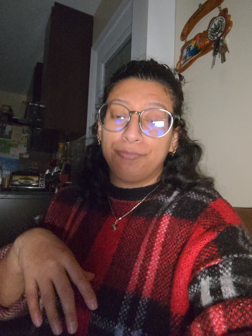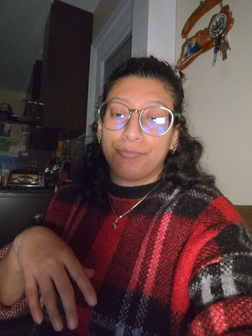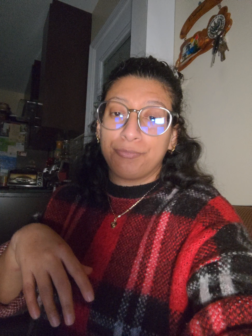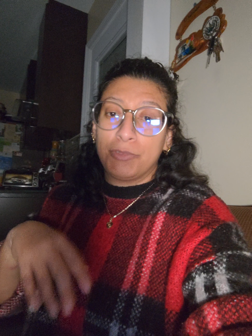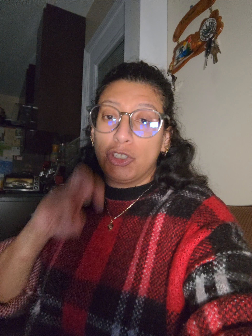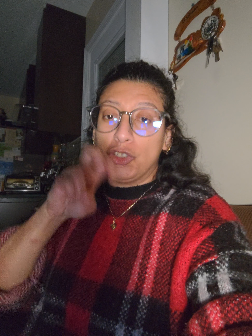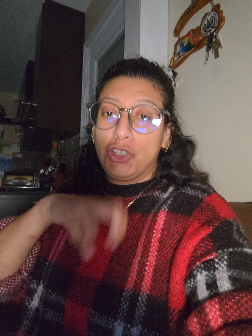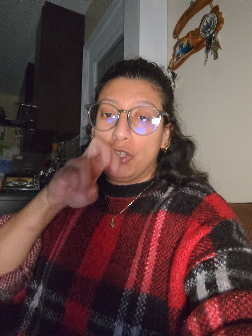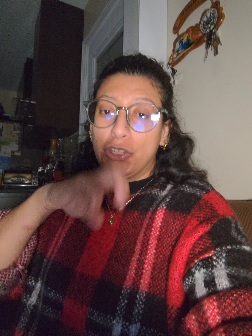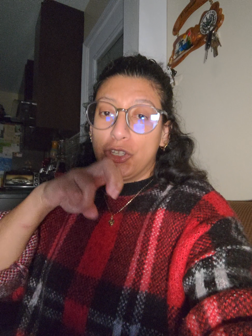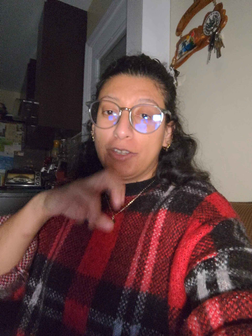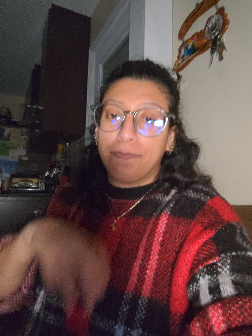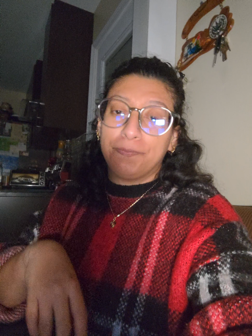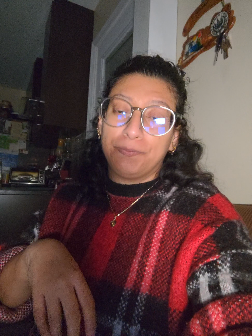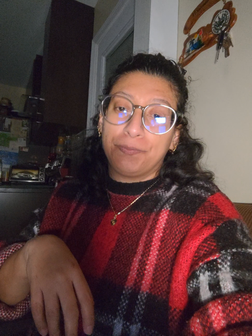chair